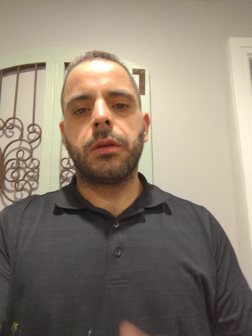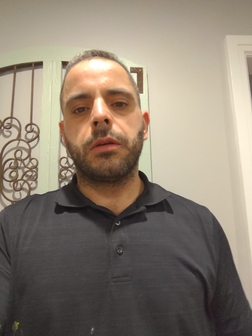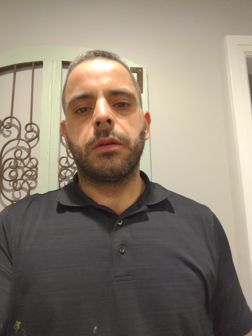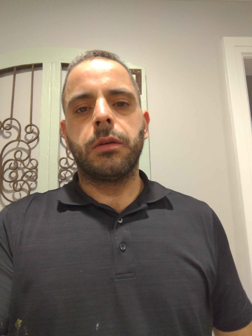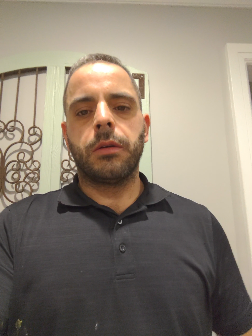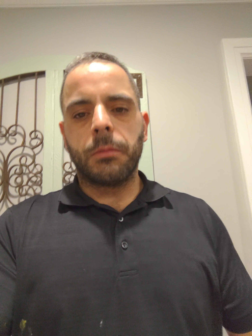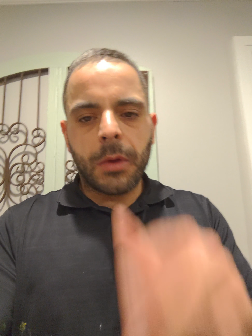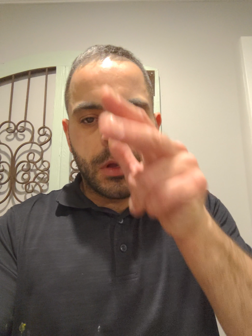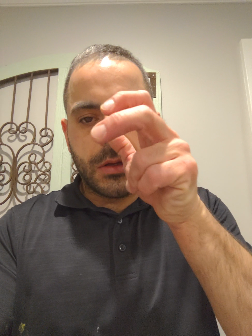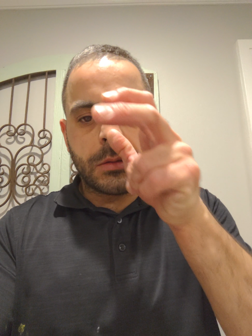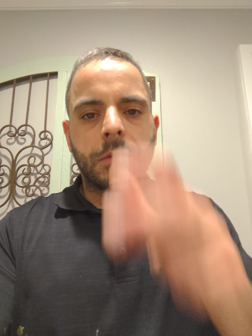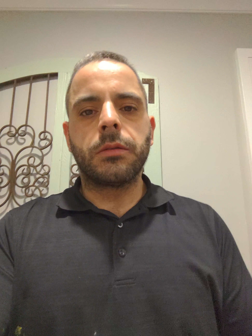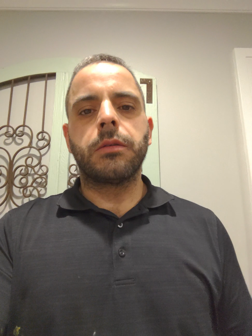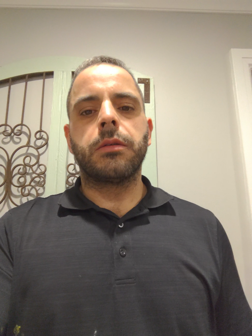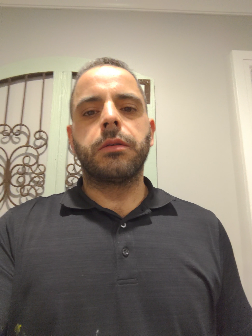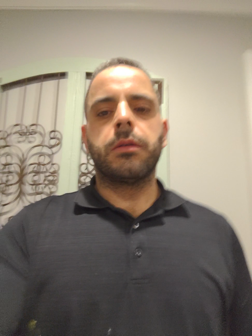bug